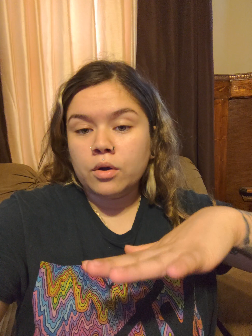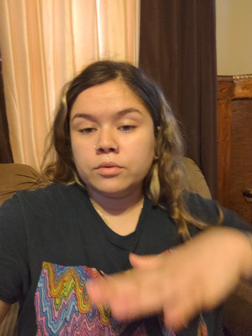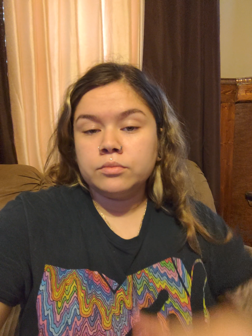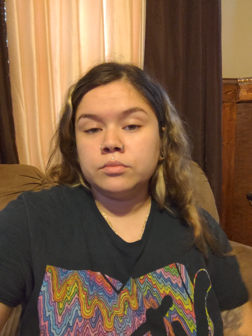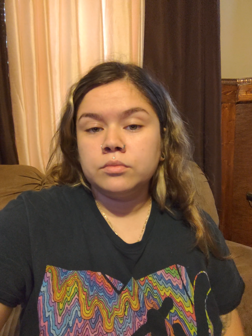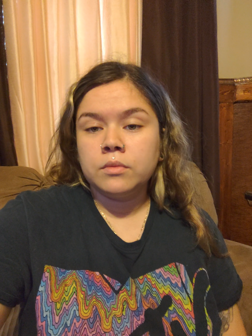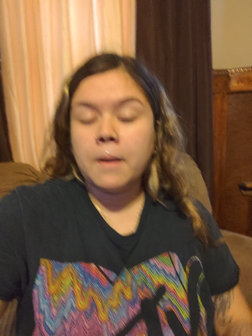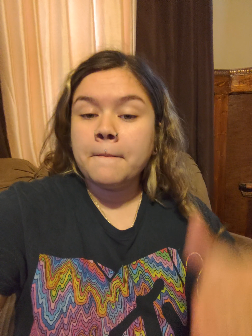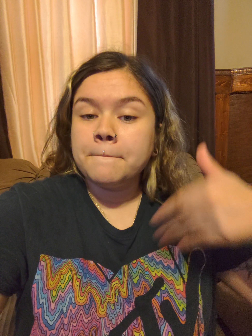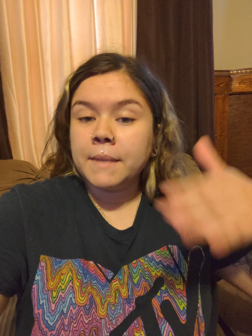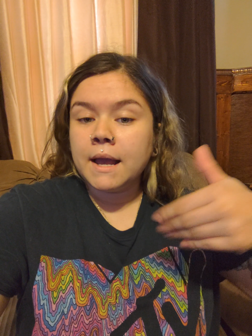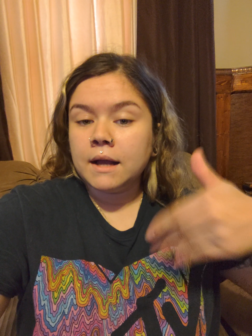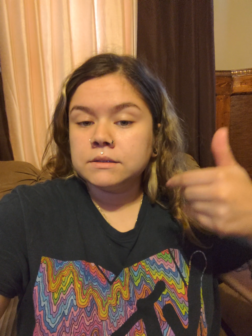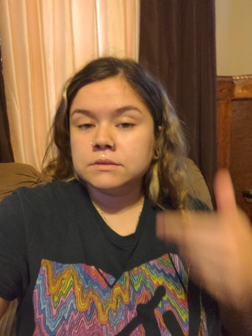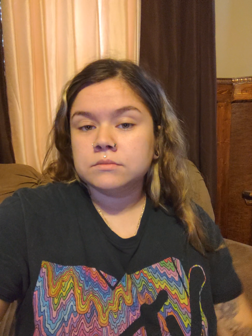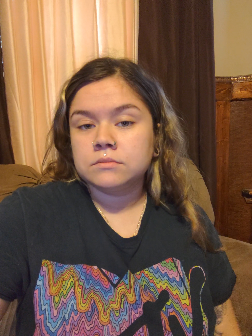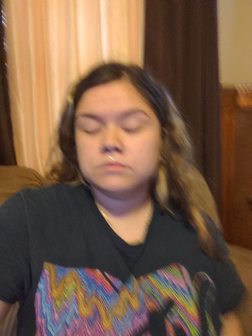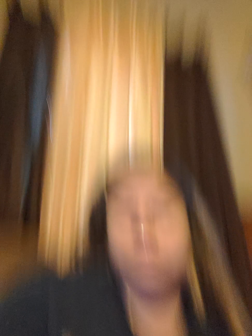pants